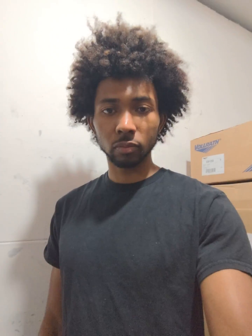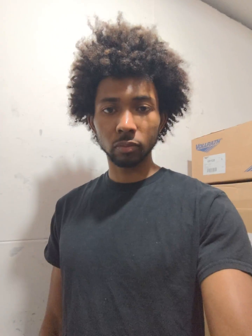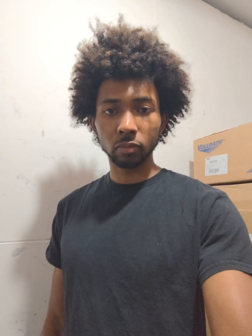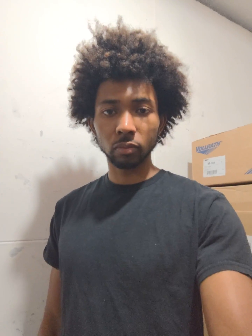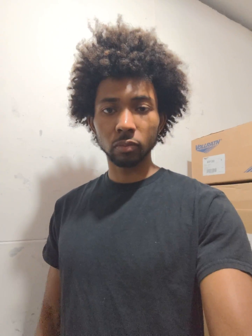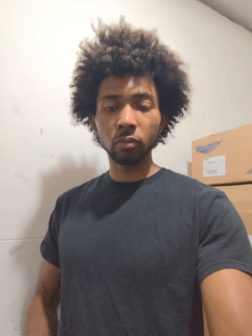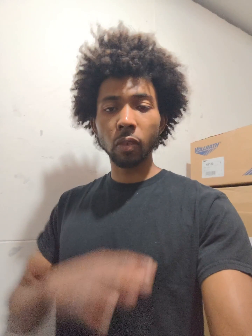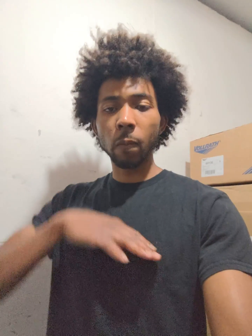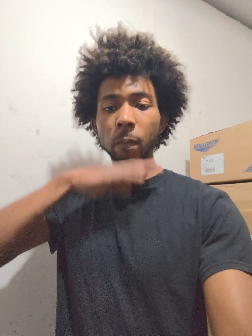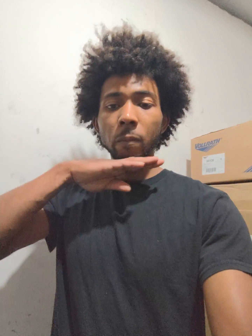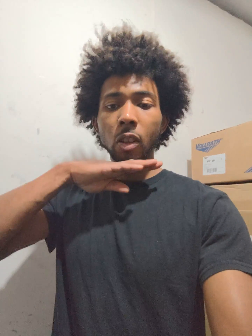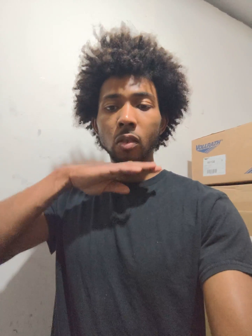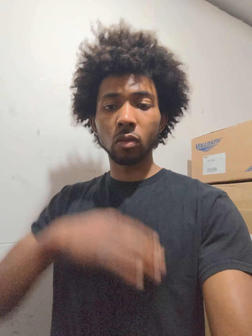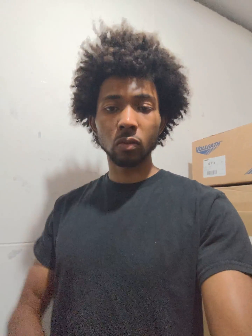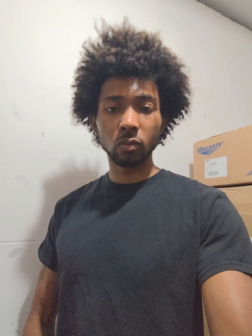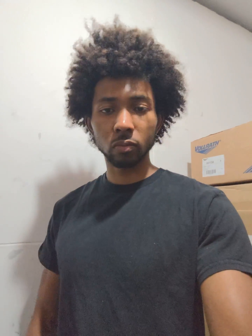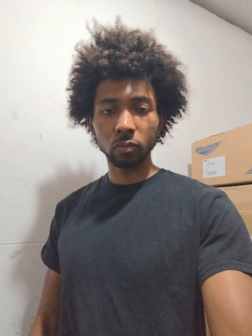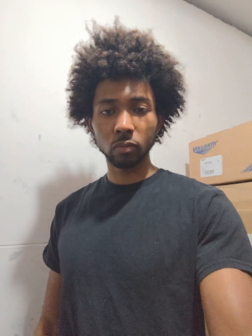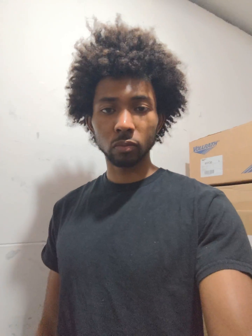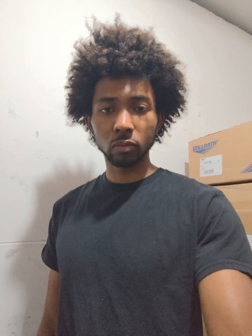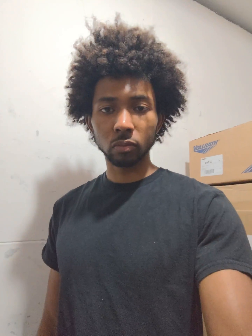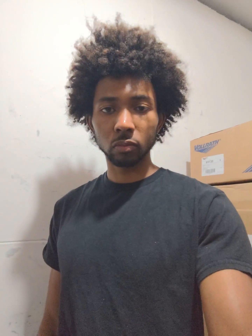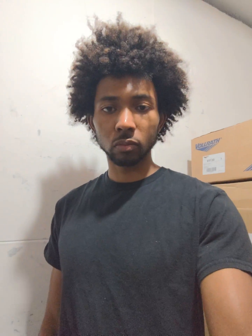full